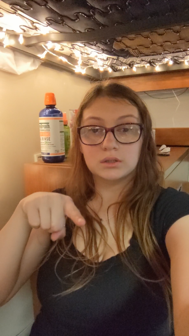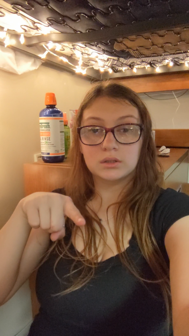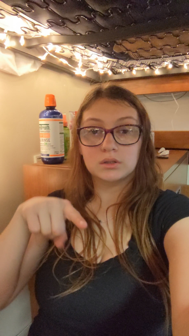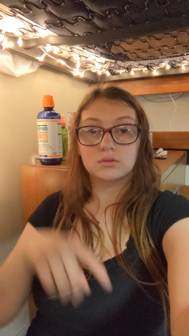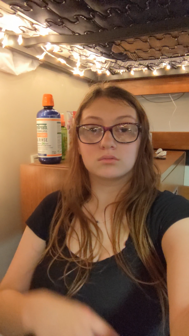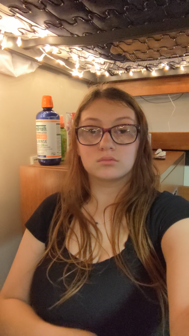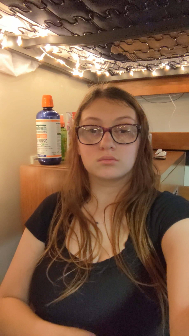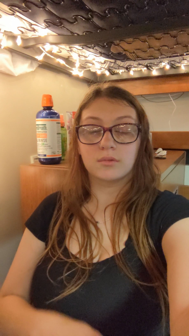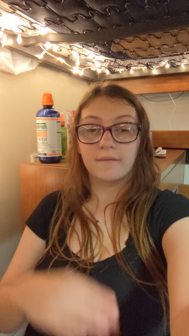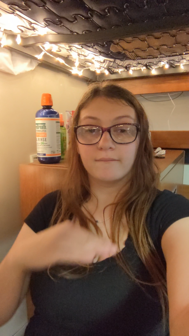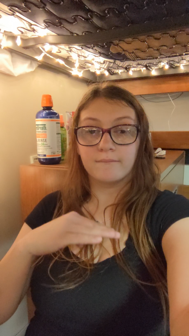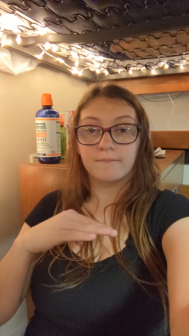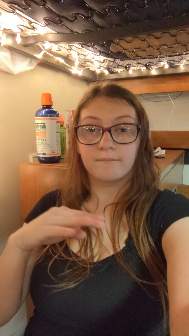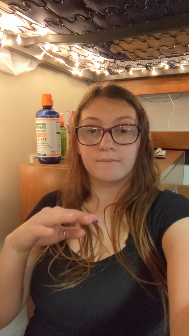full